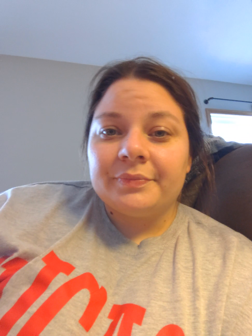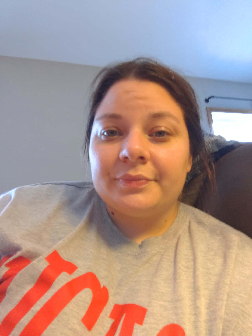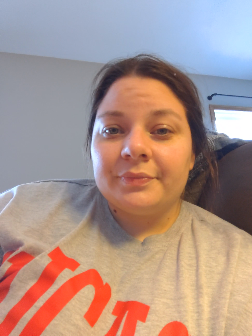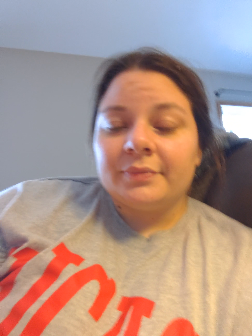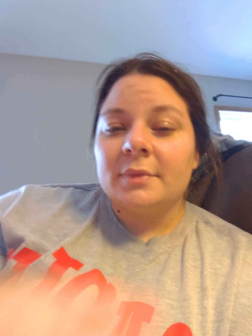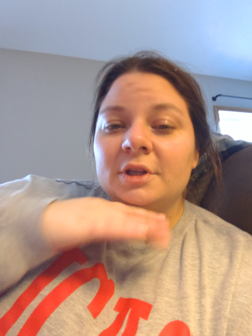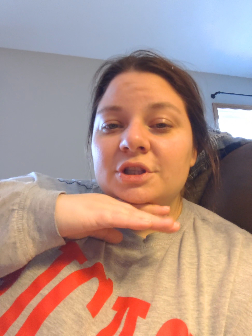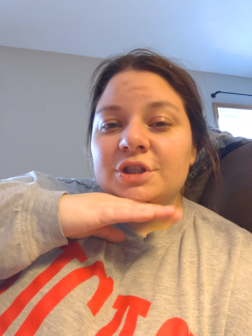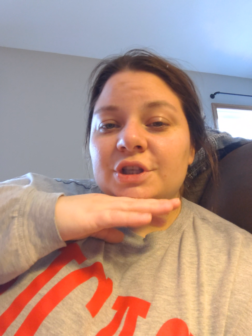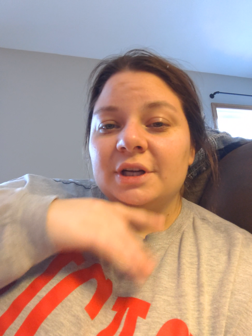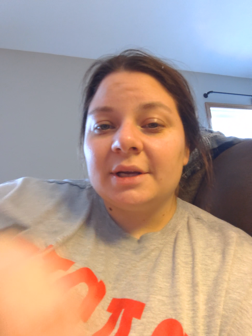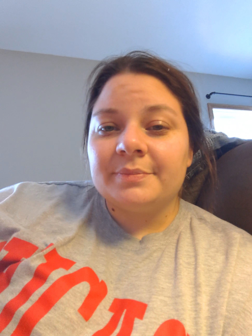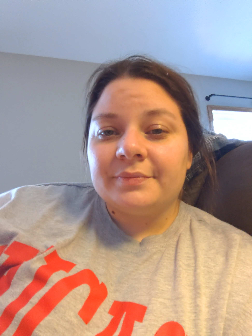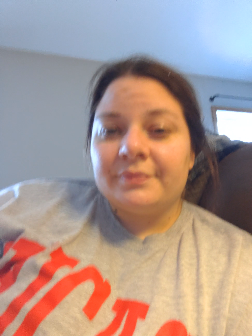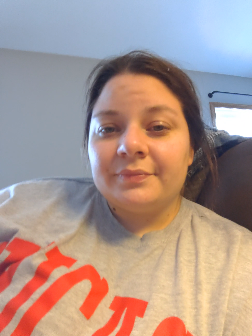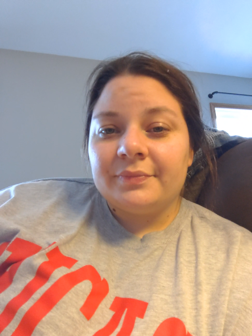dirty